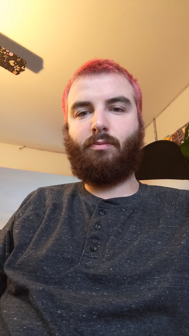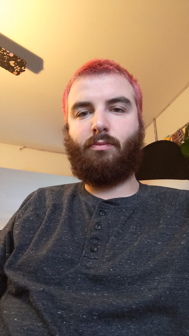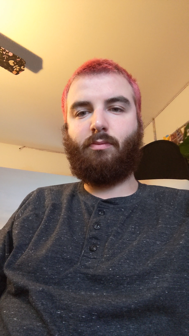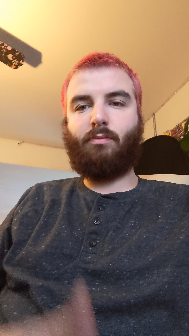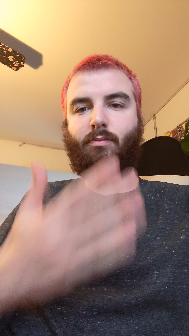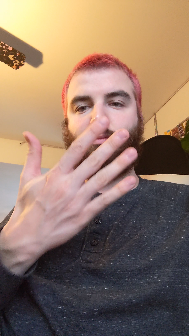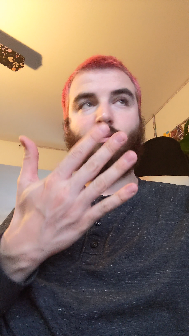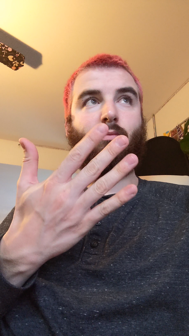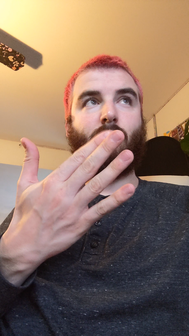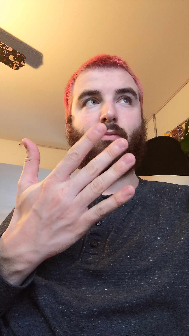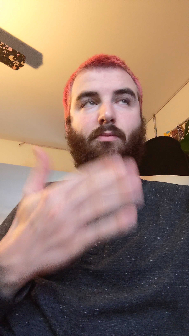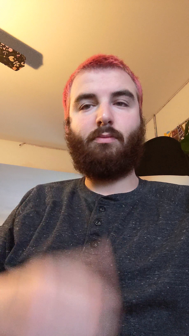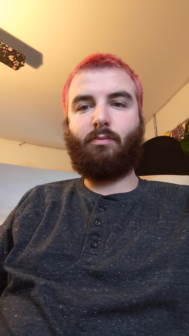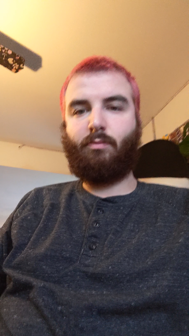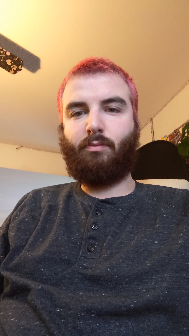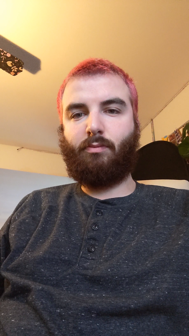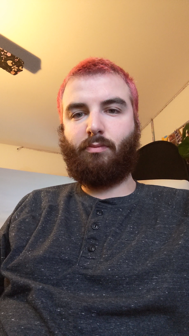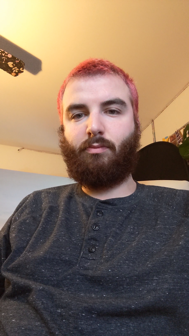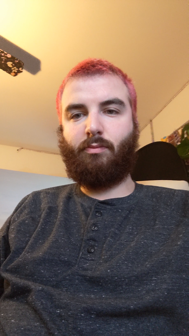hand